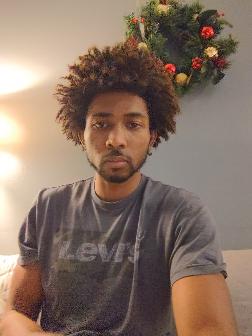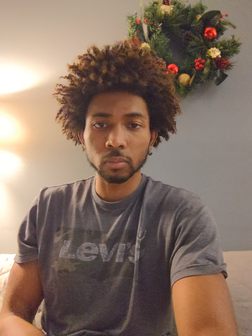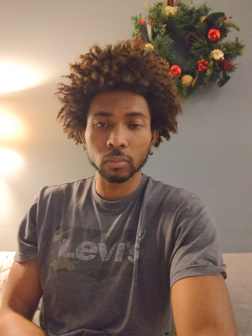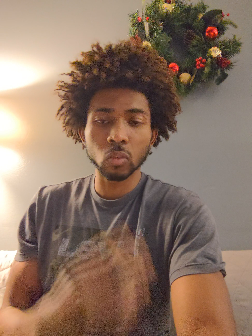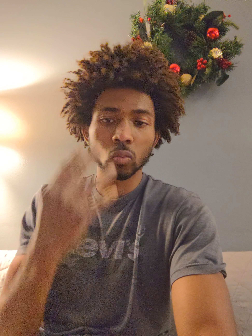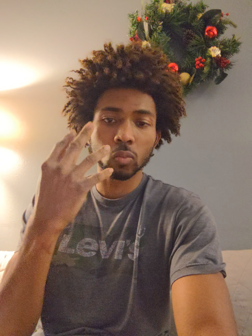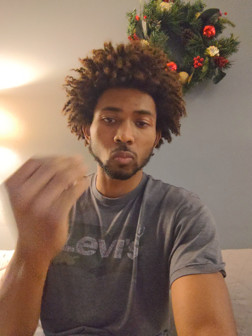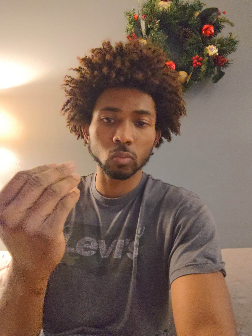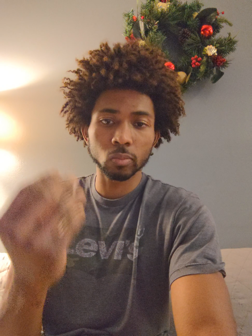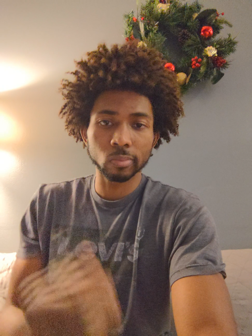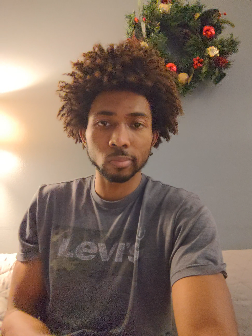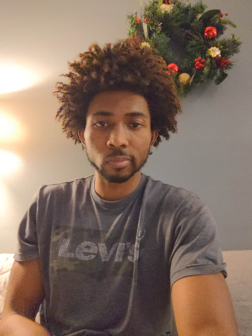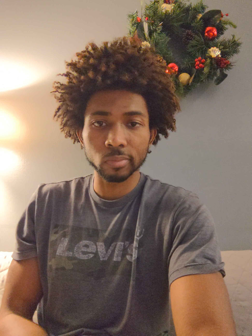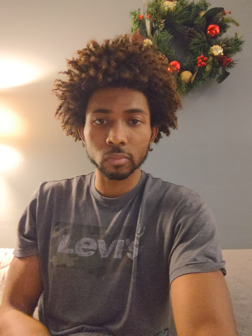go